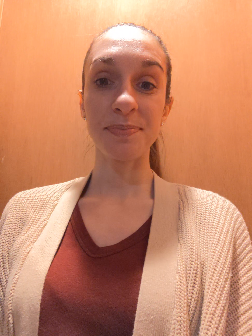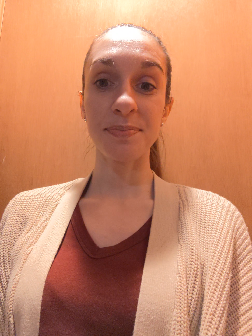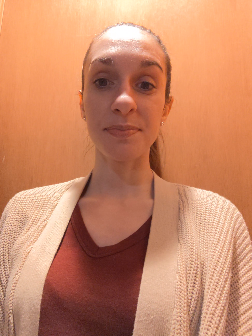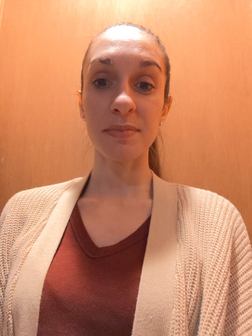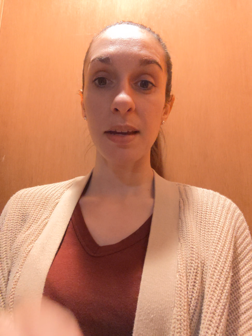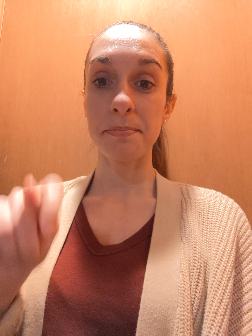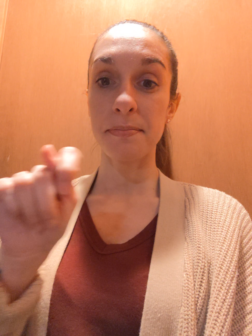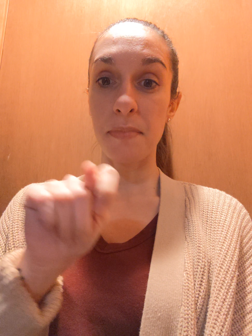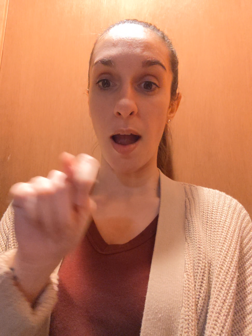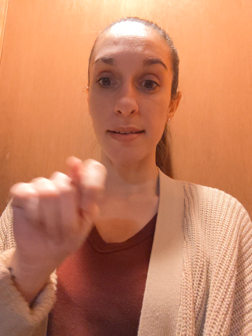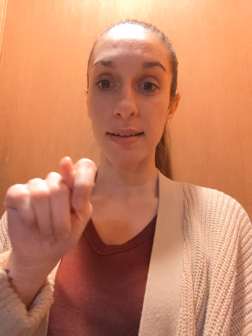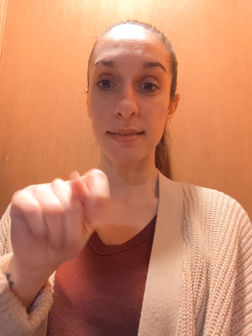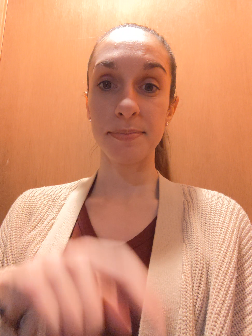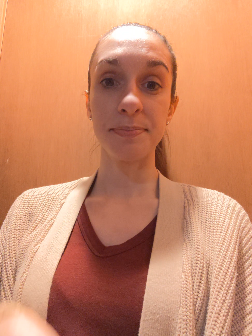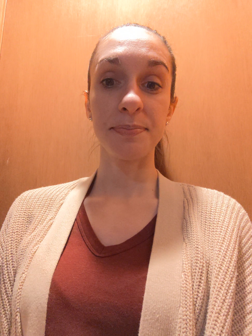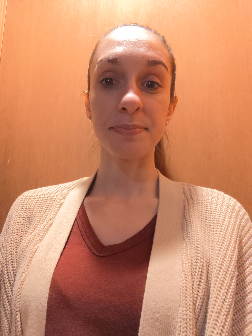potty